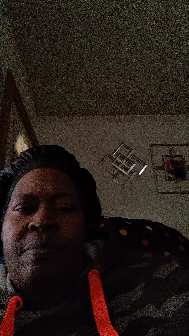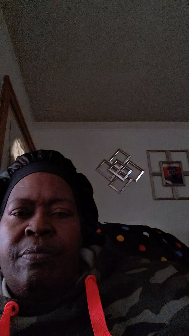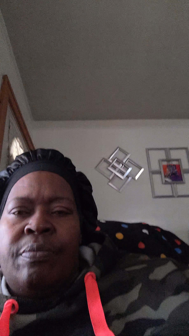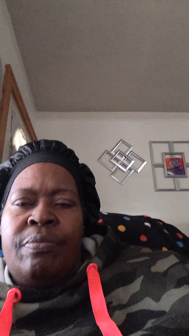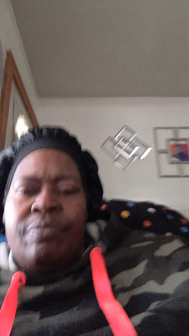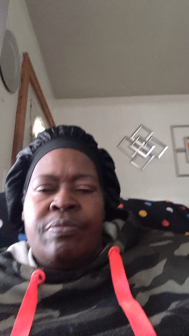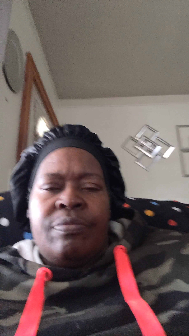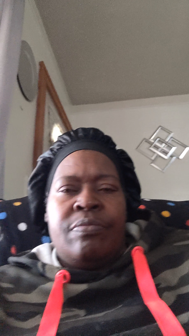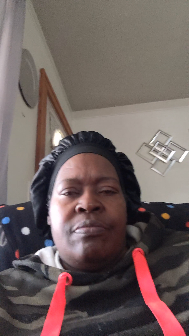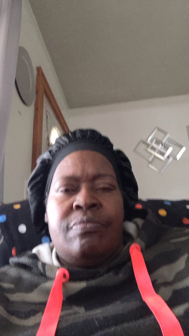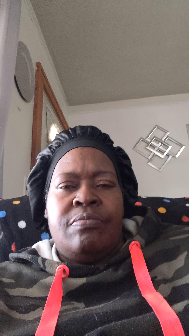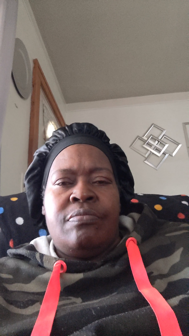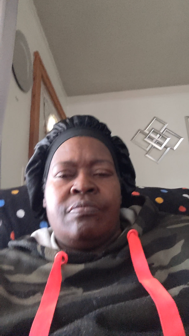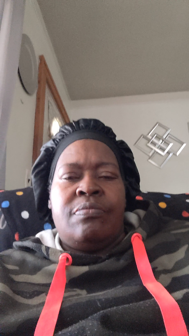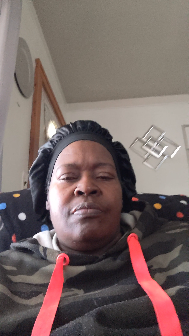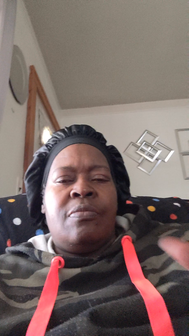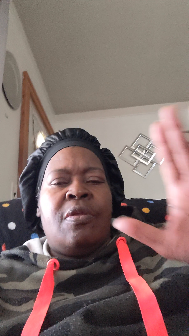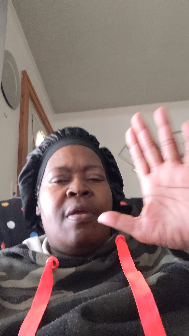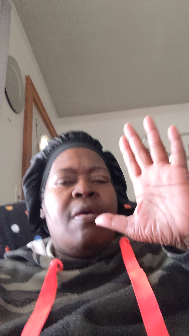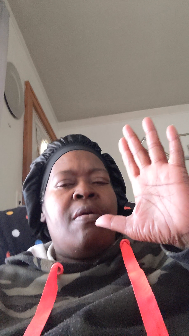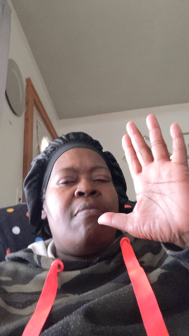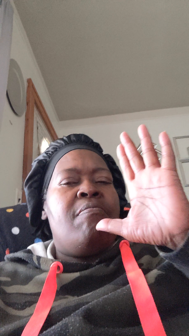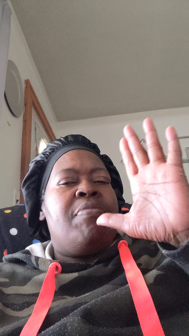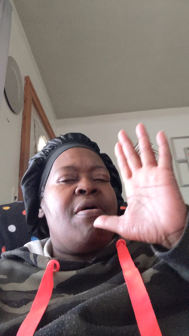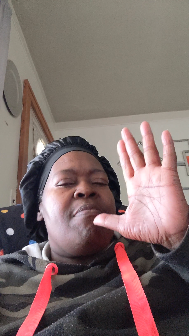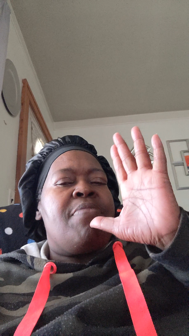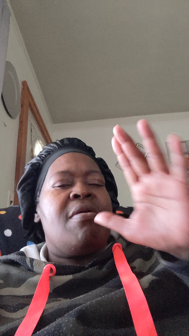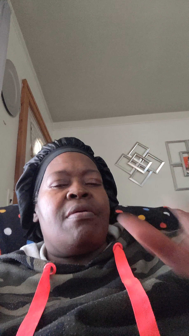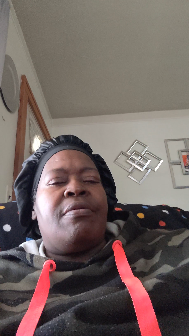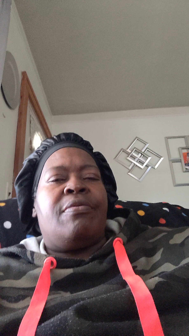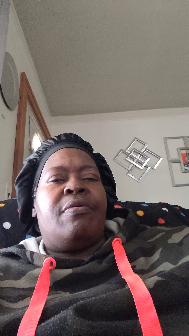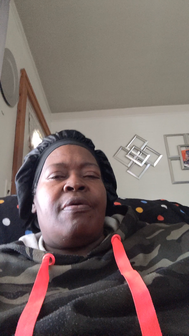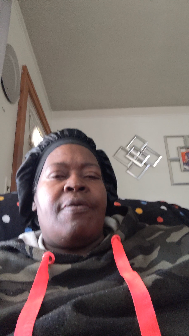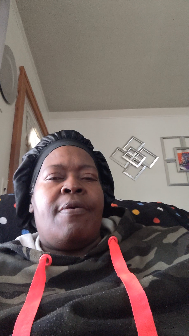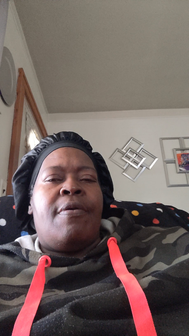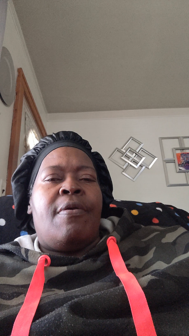mommy